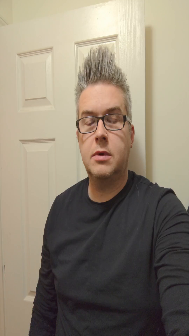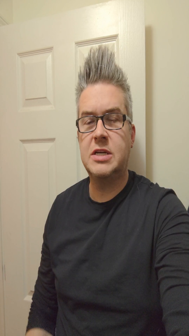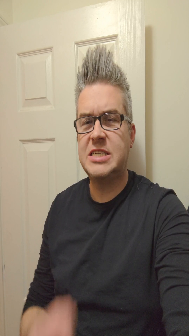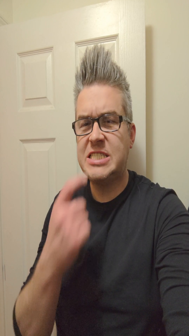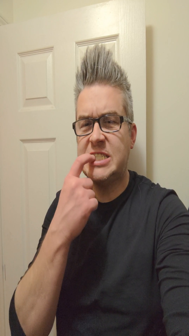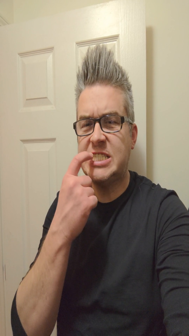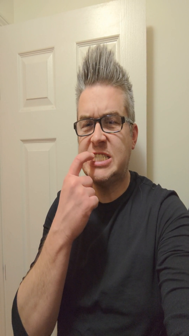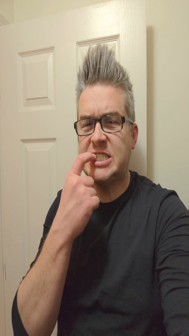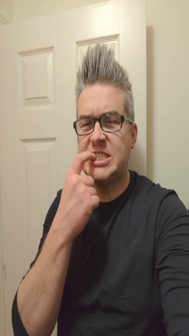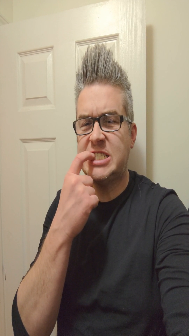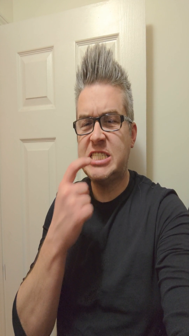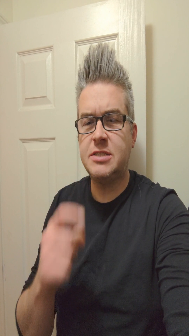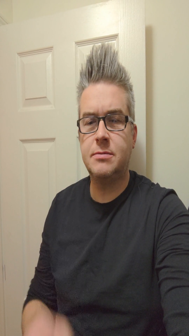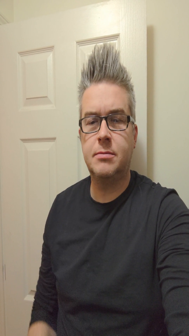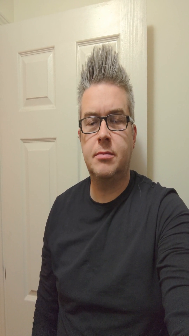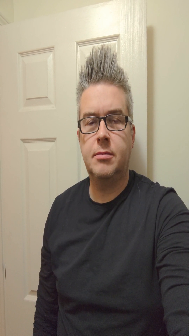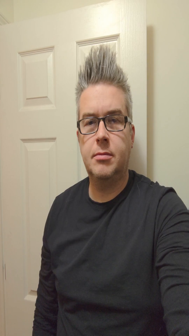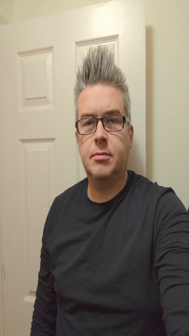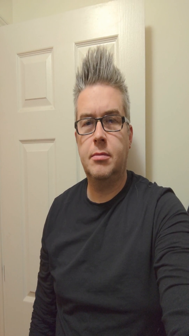window